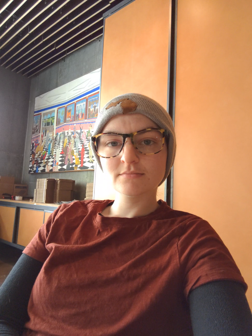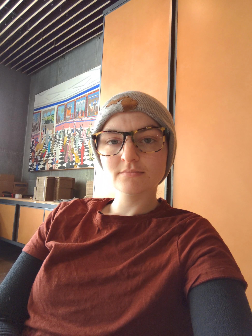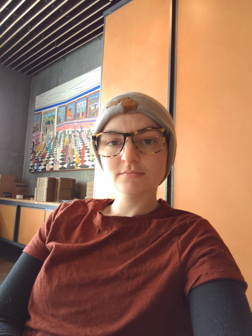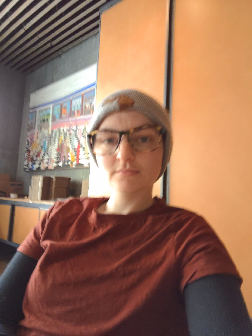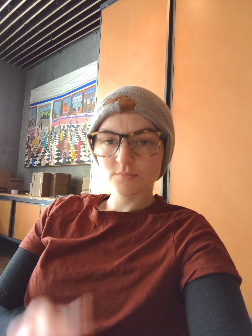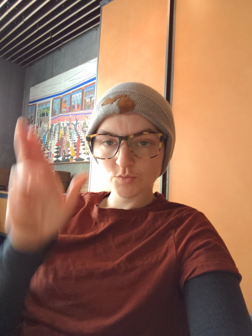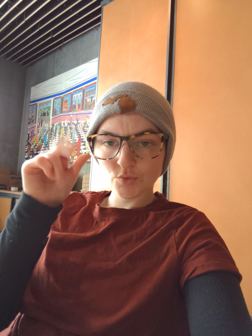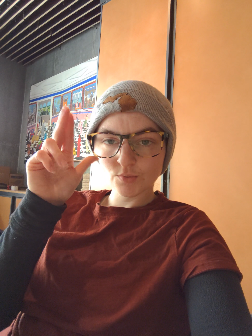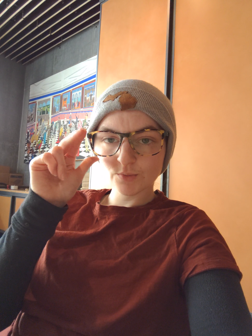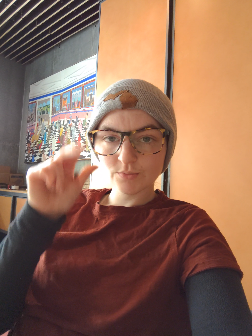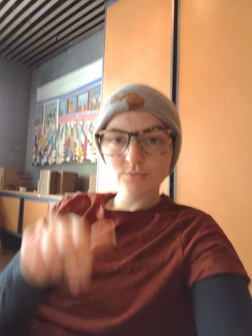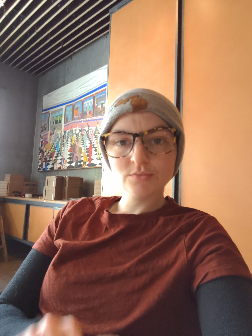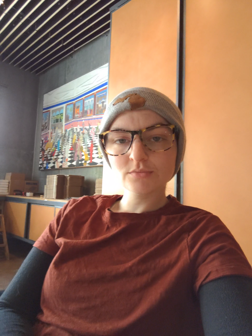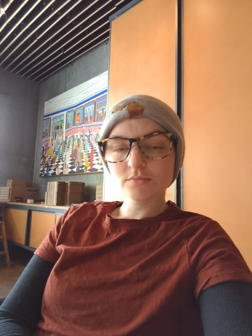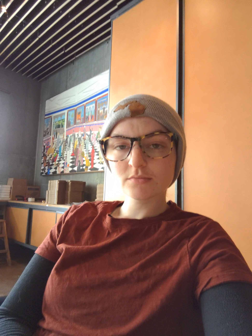horse